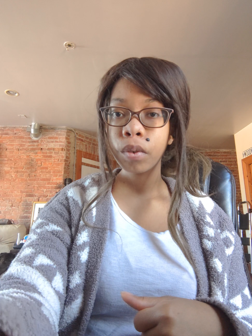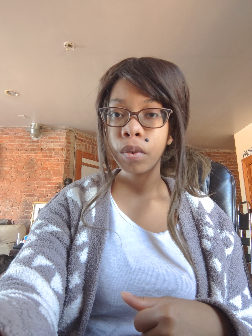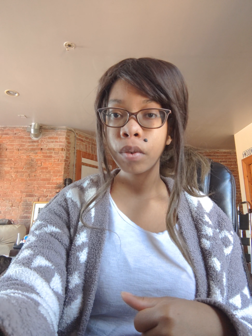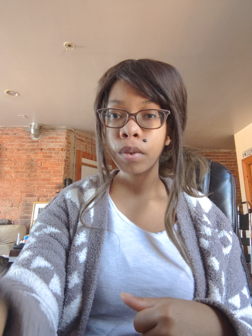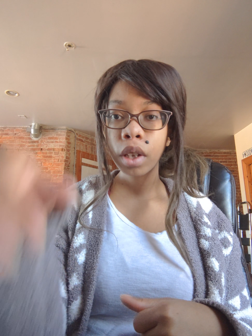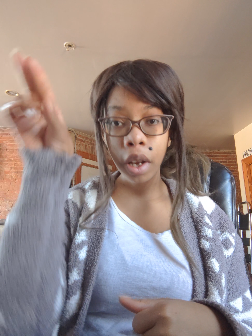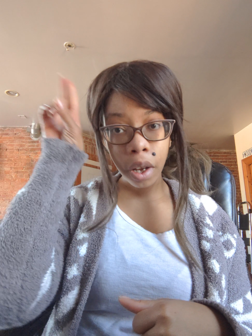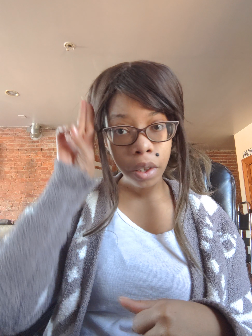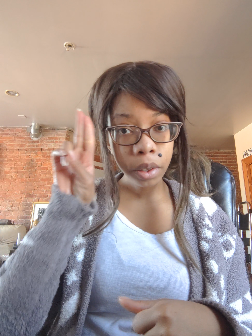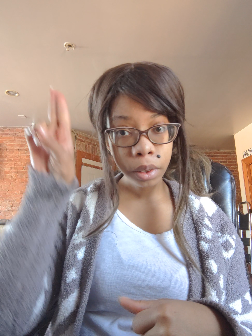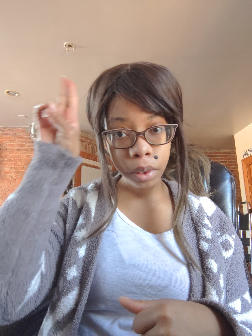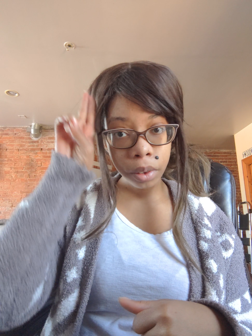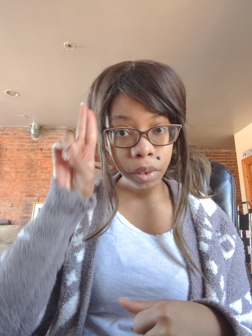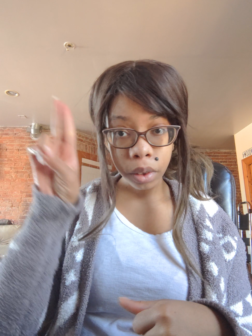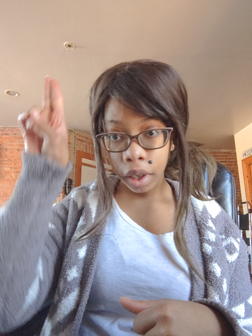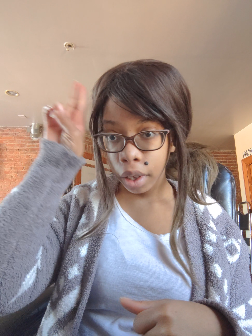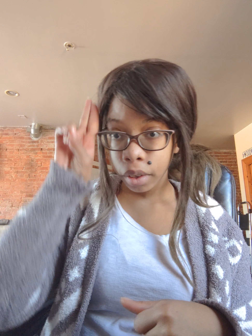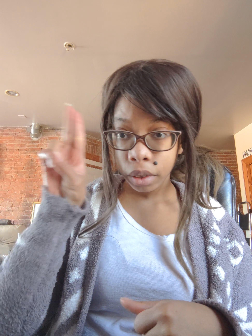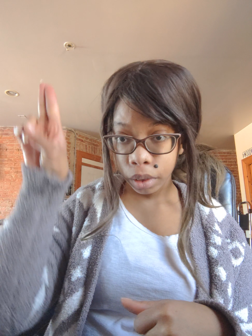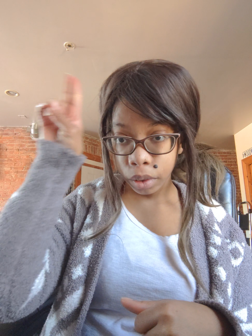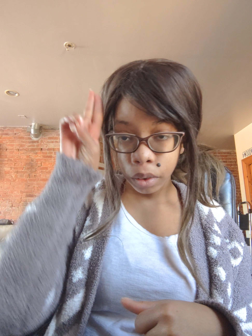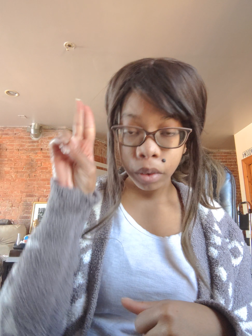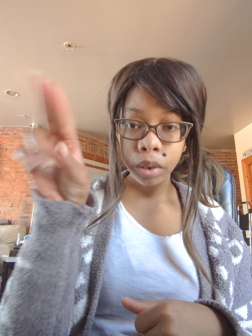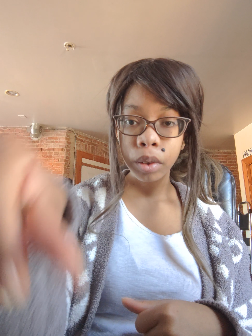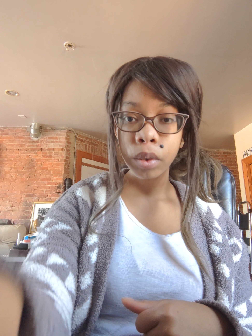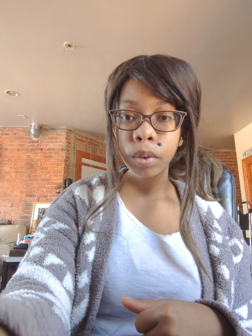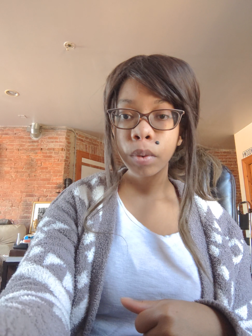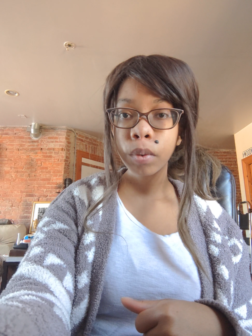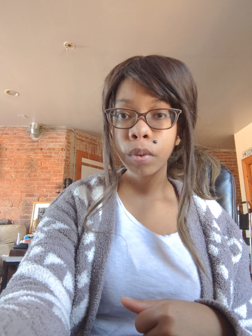uncle